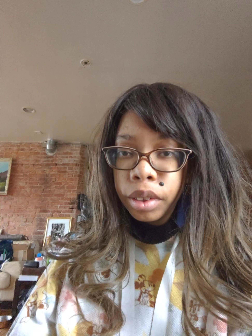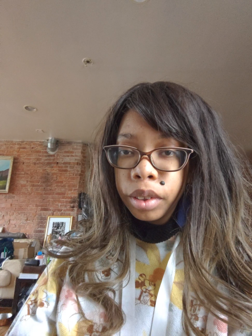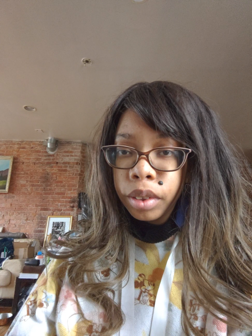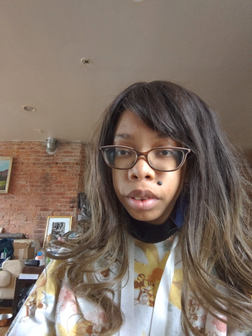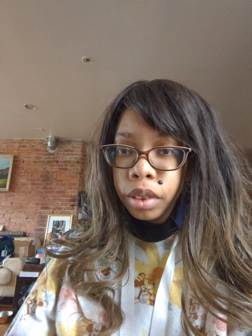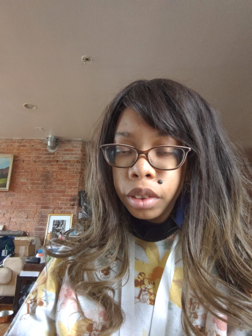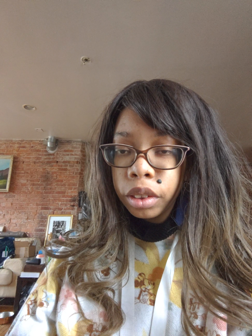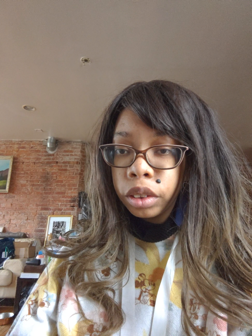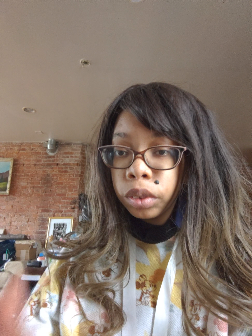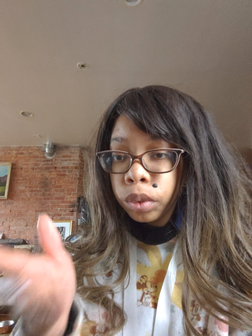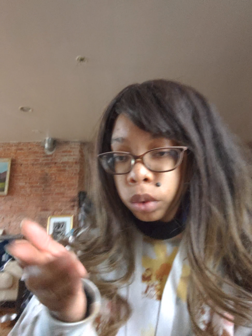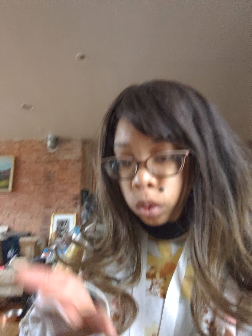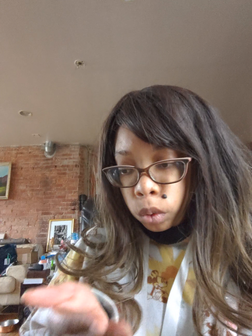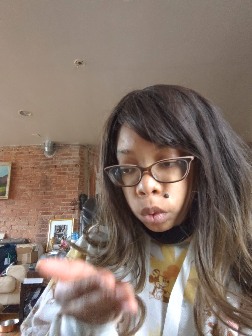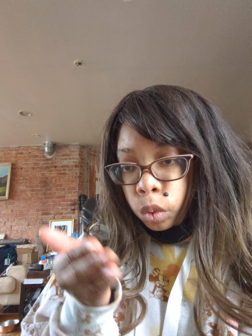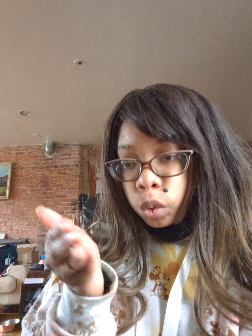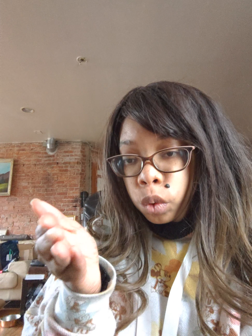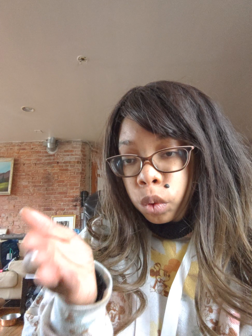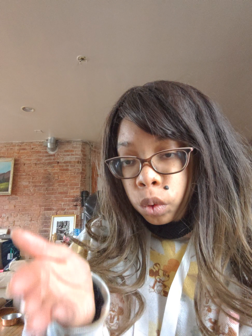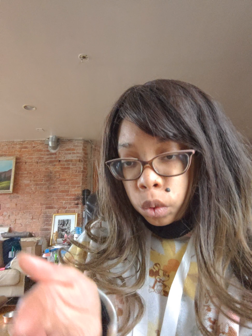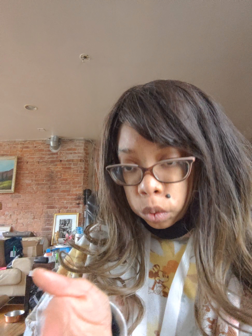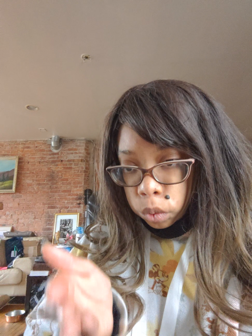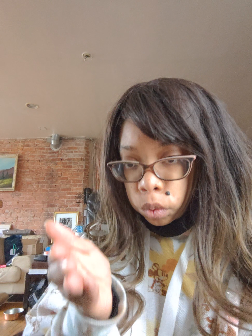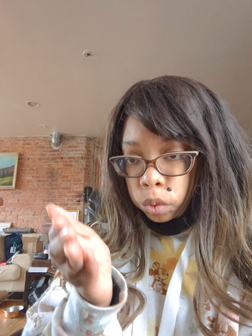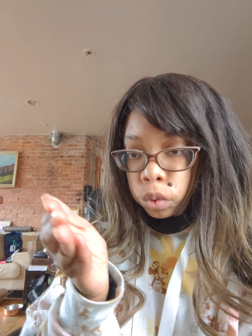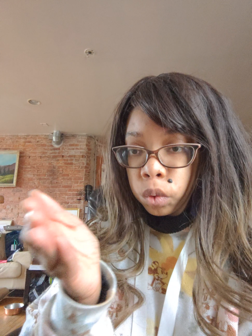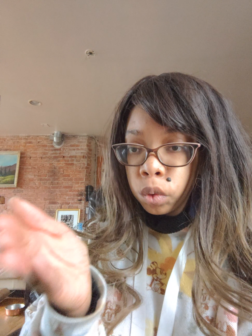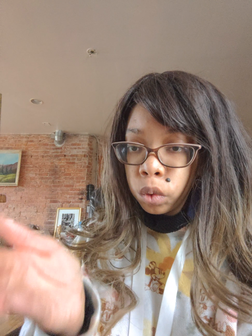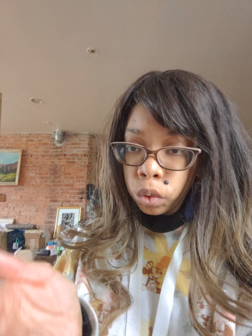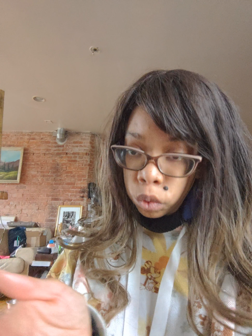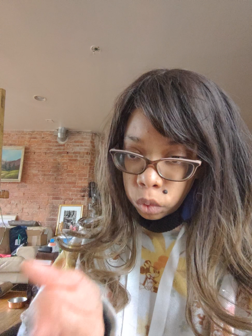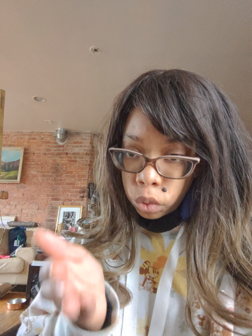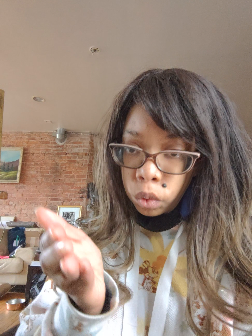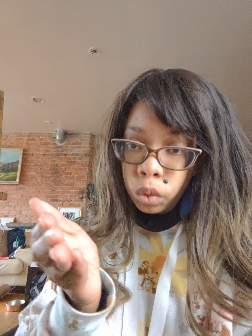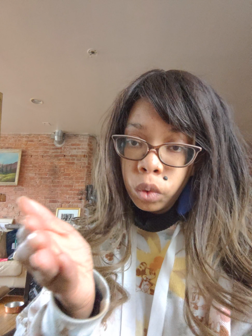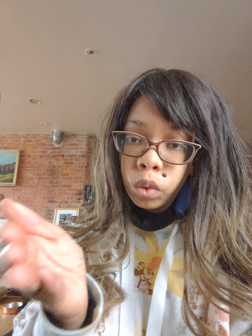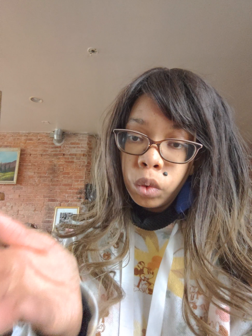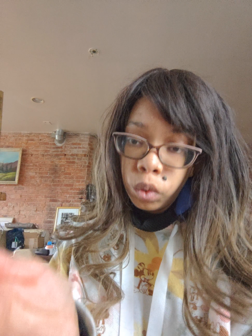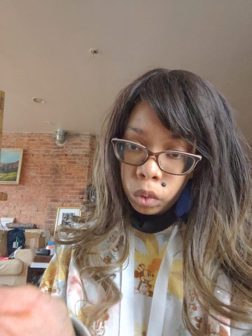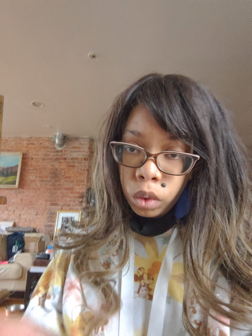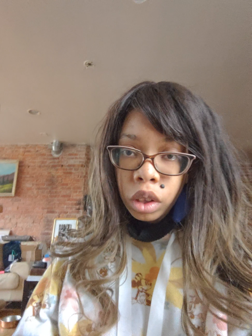boat